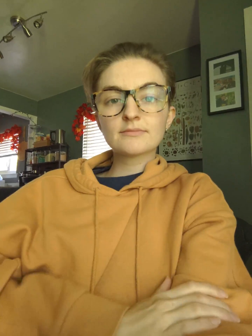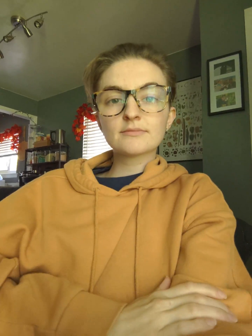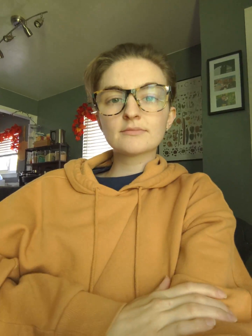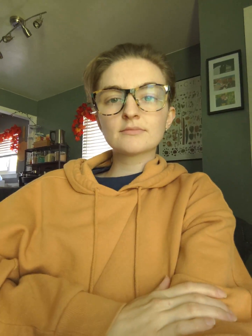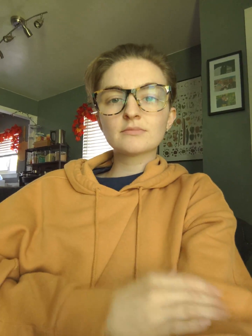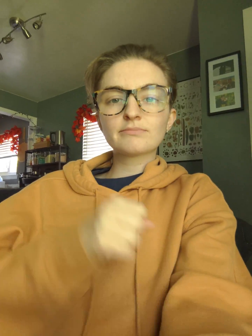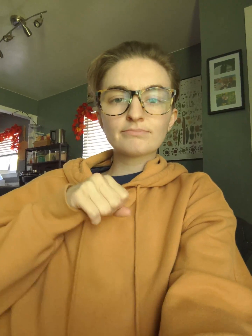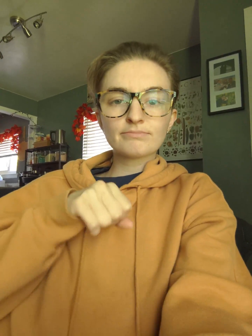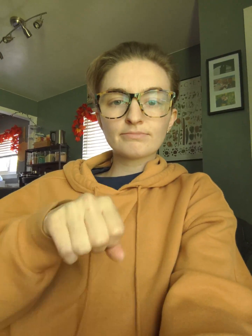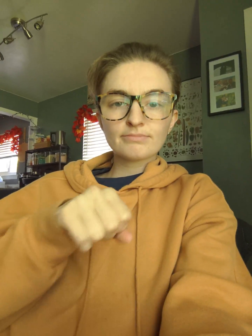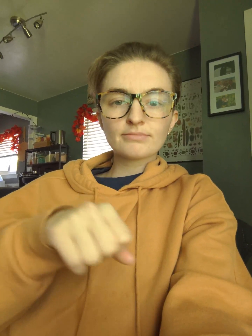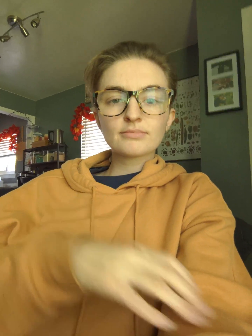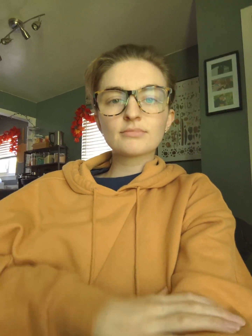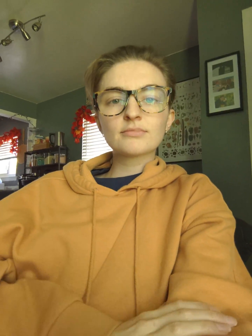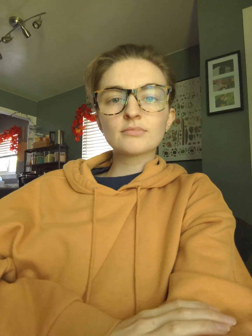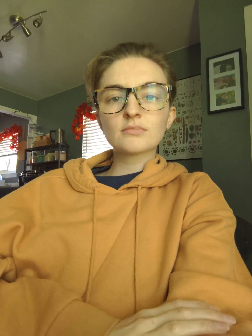cart